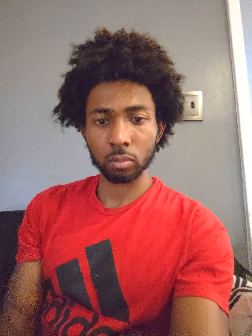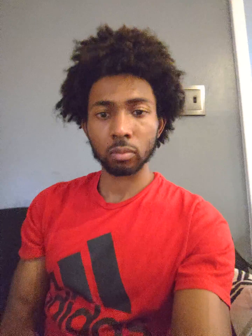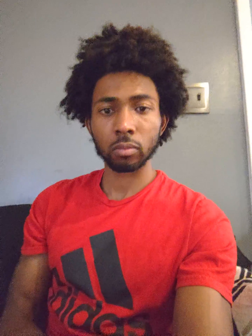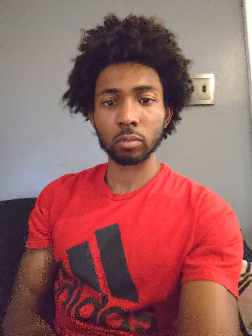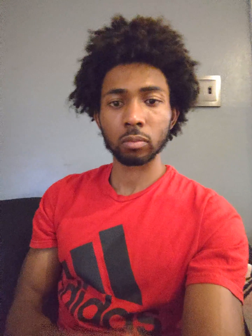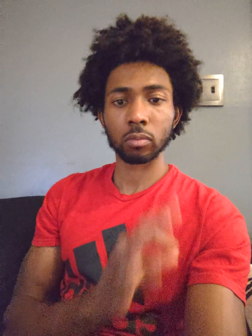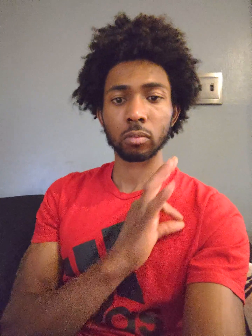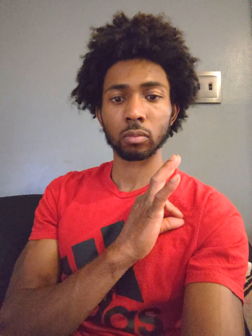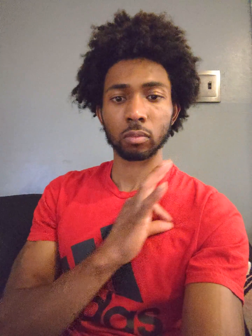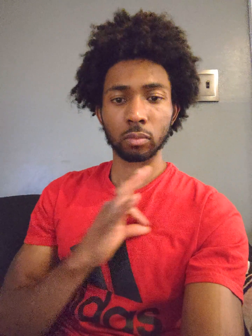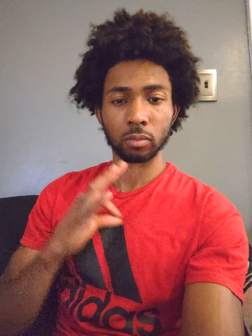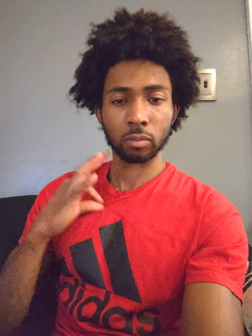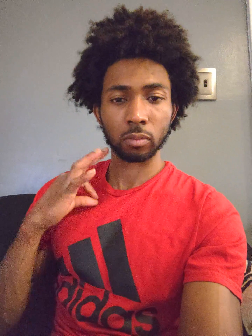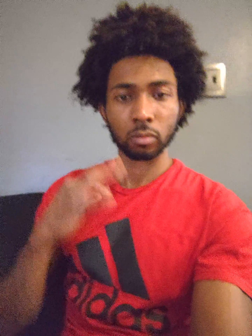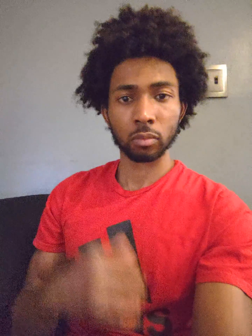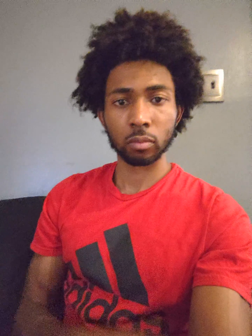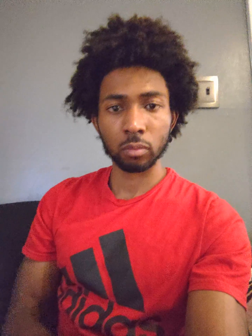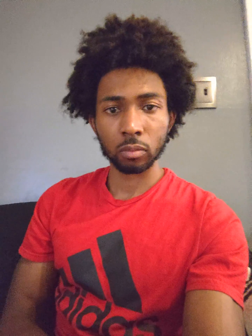beads